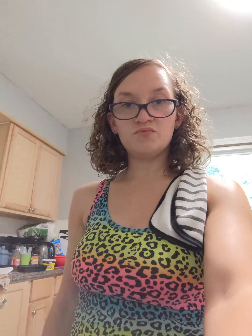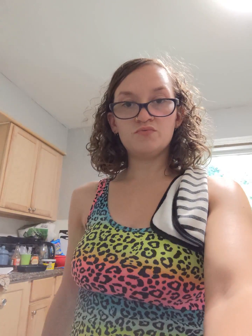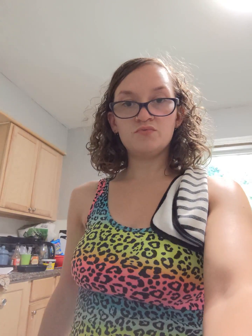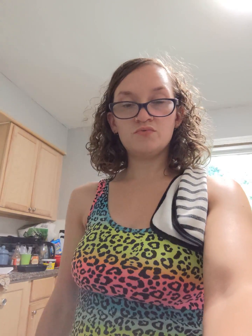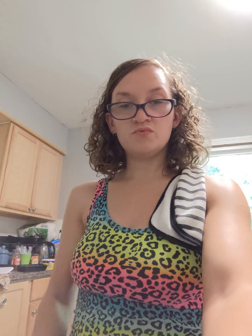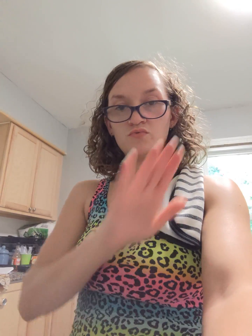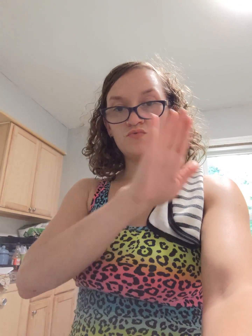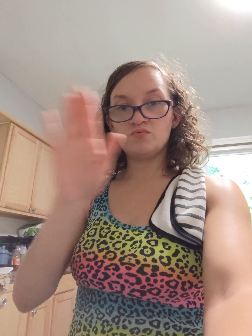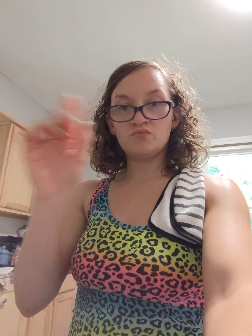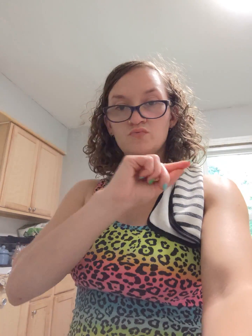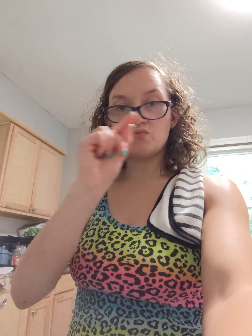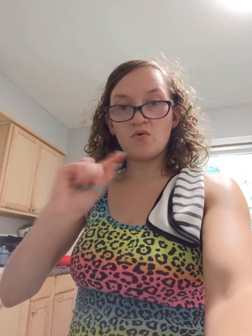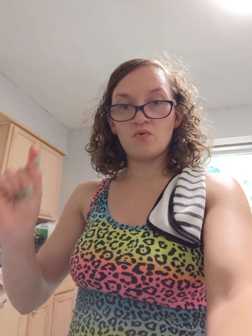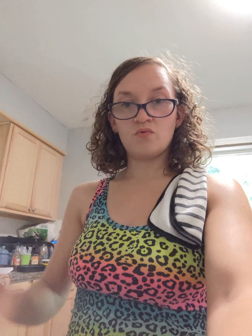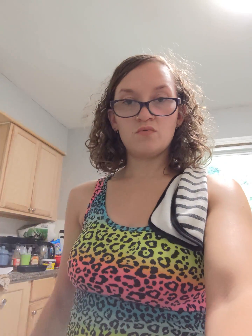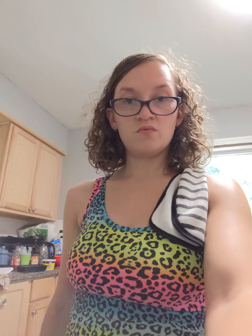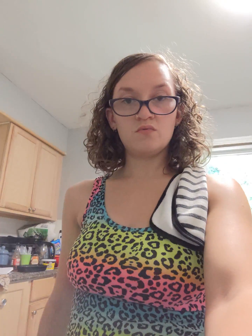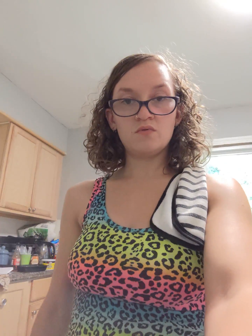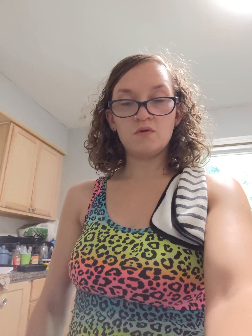chalk